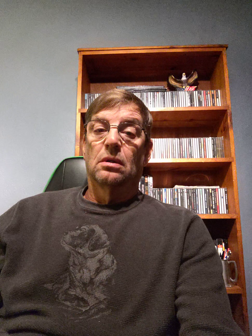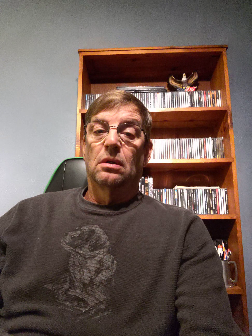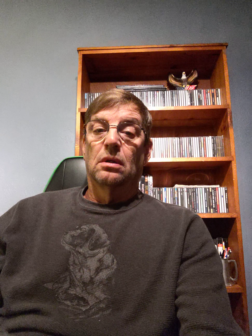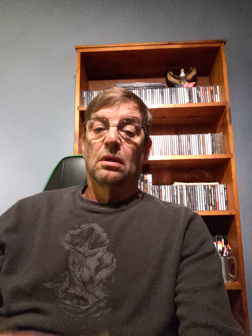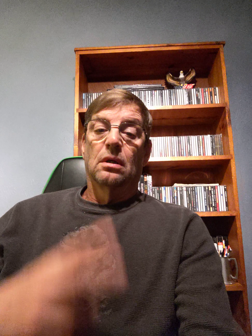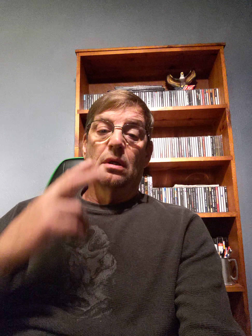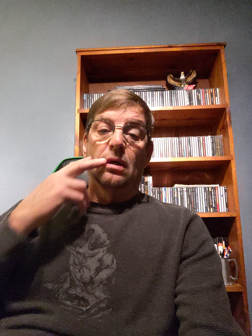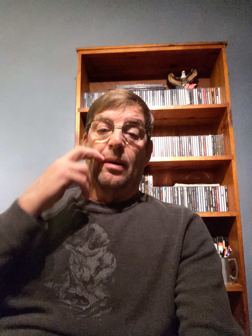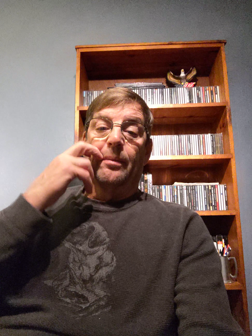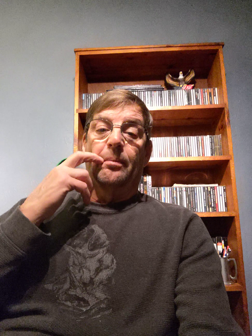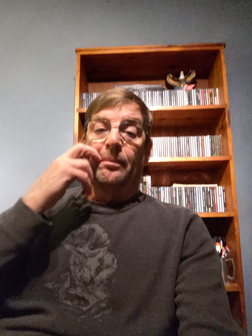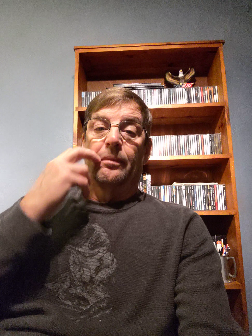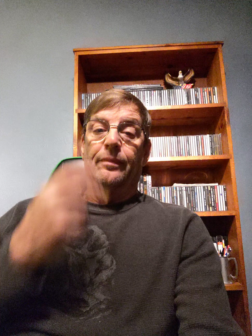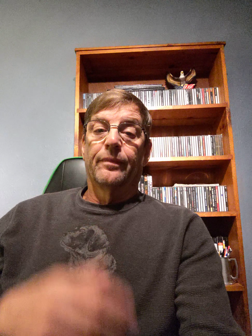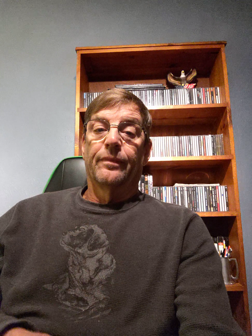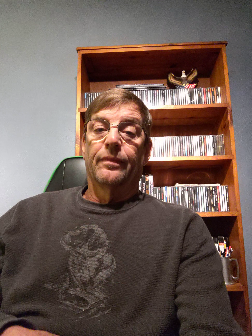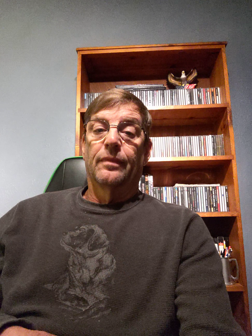gum